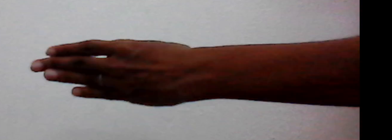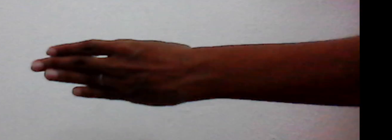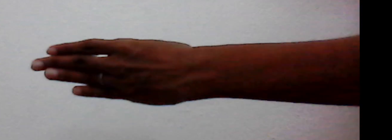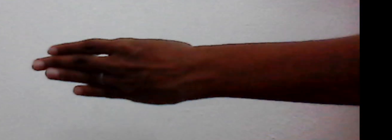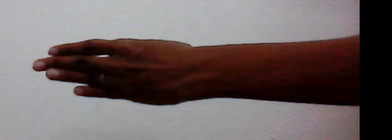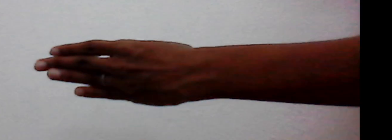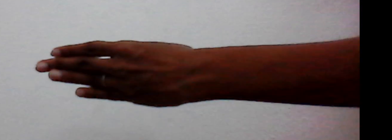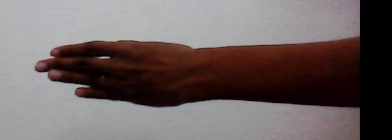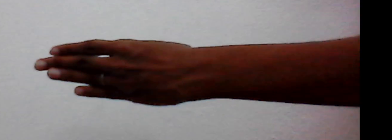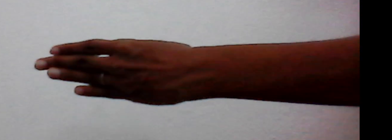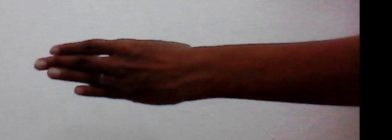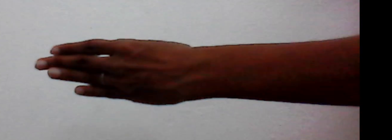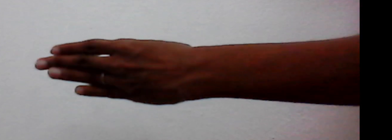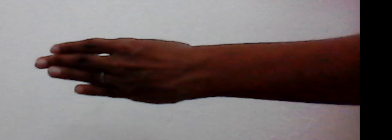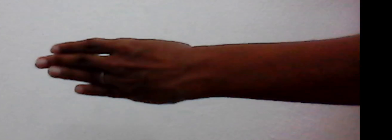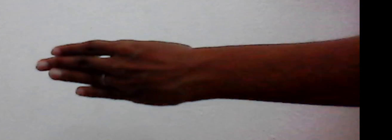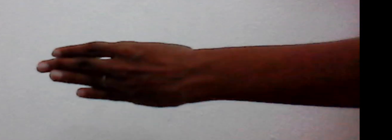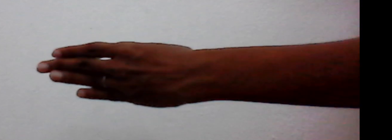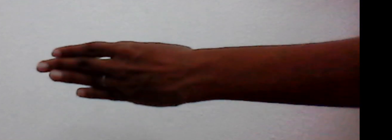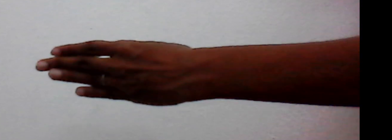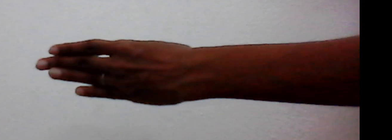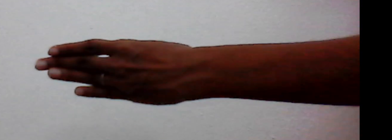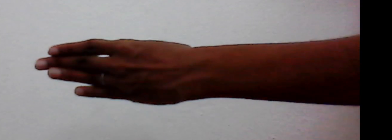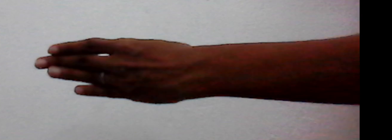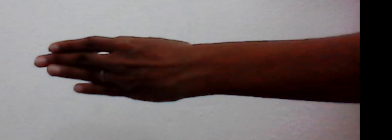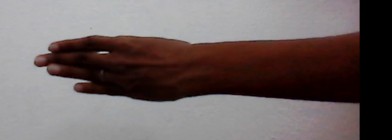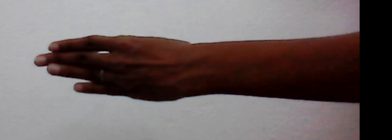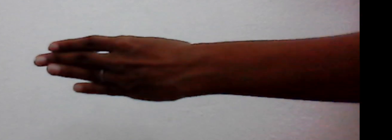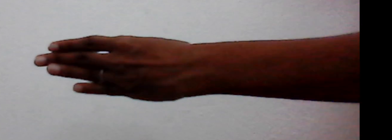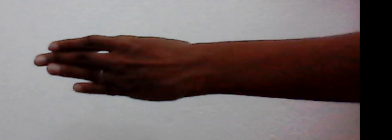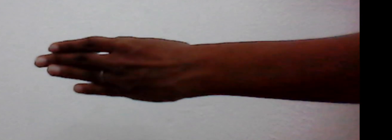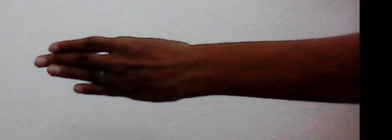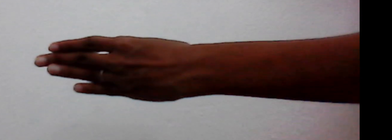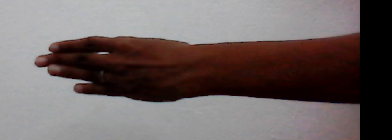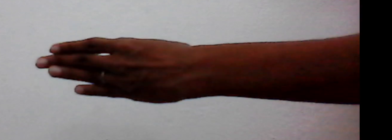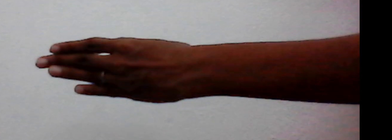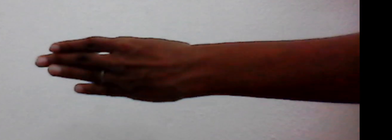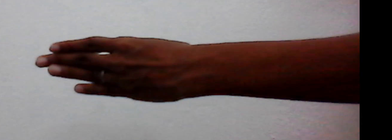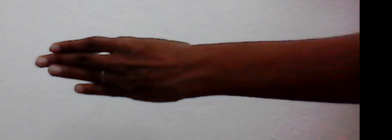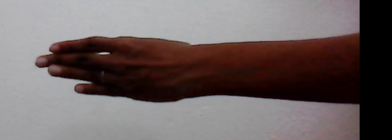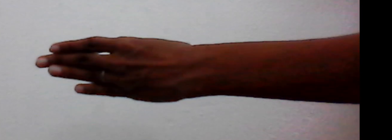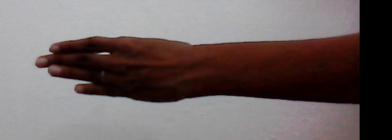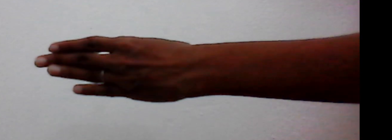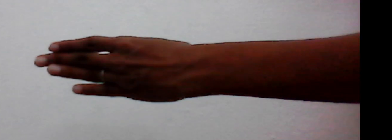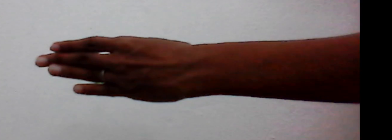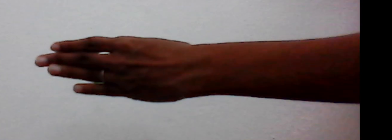അ